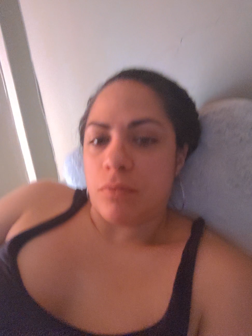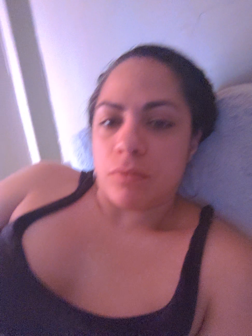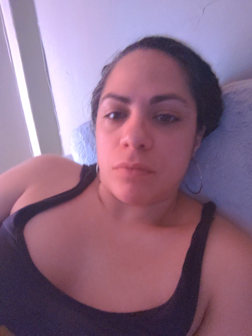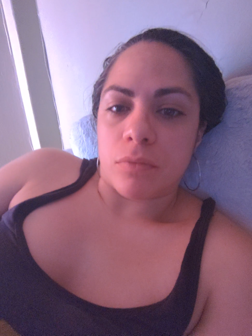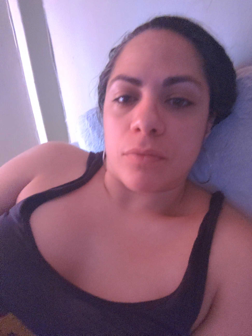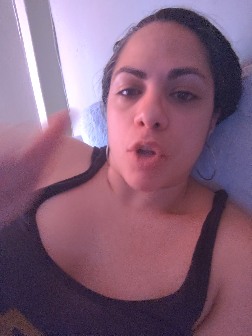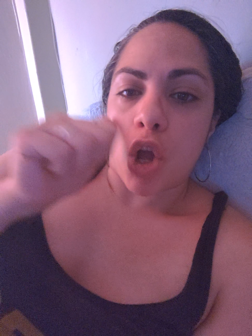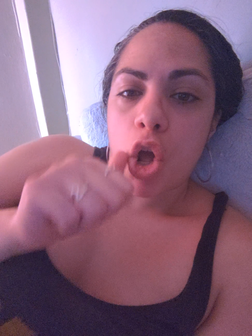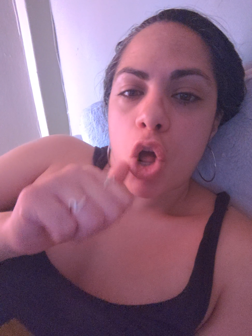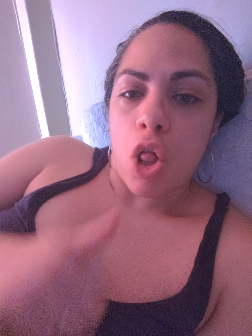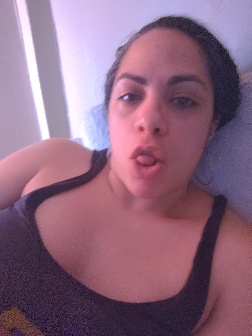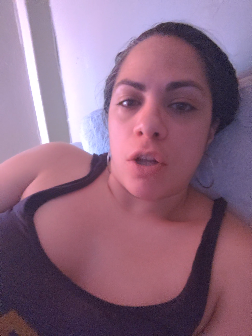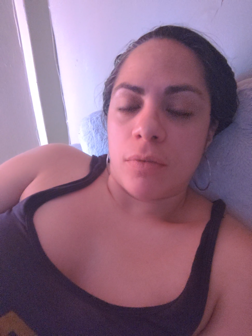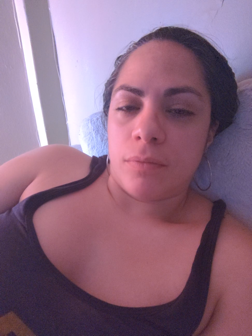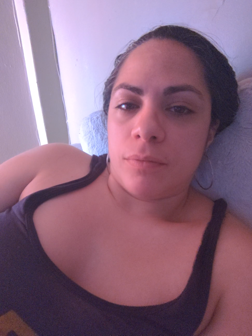girl